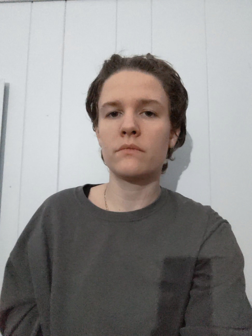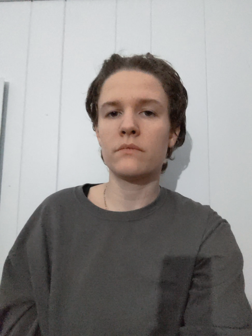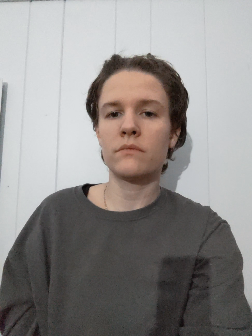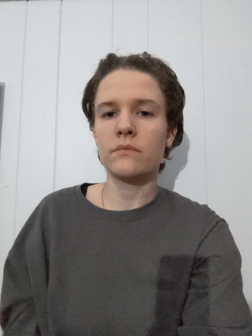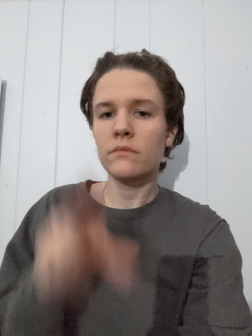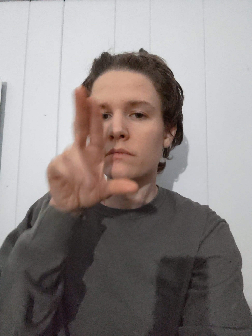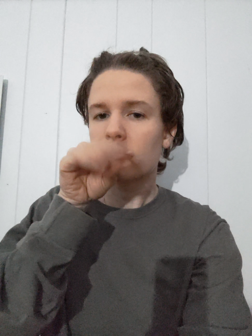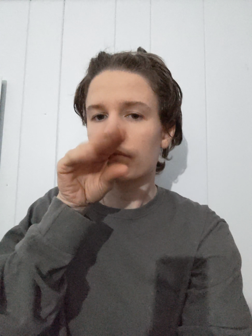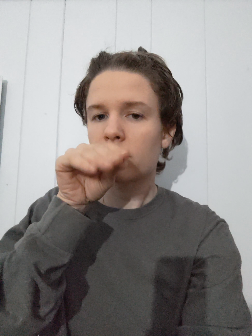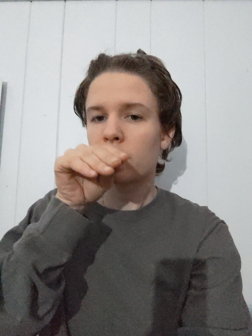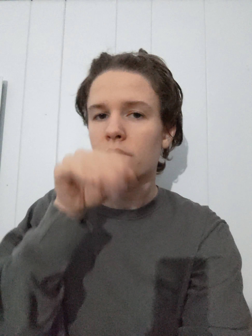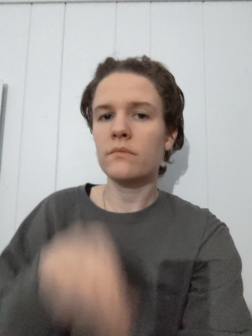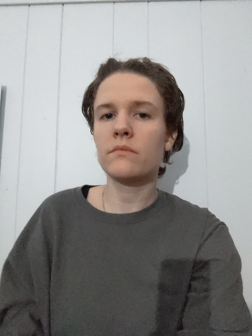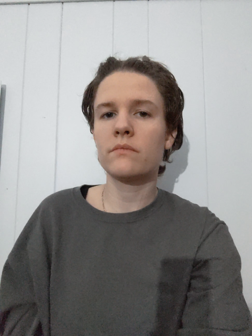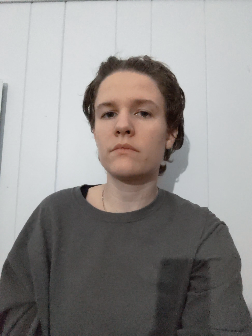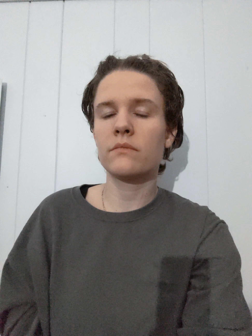goose